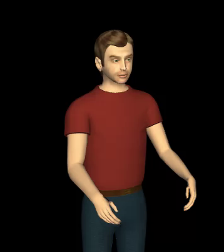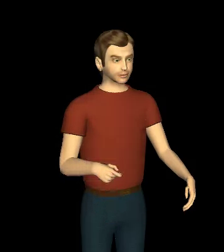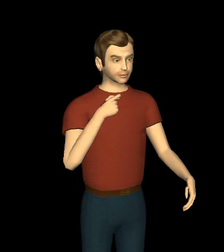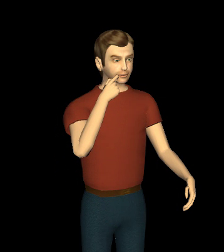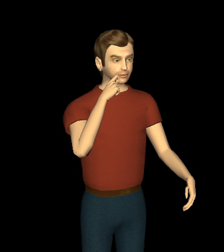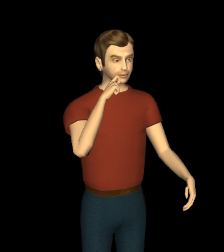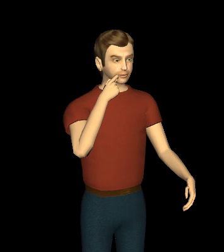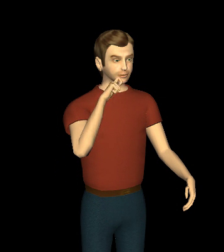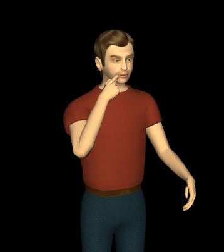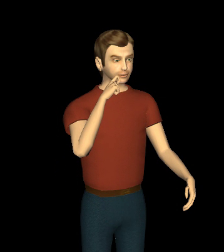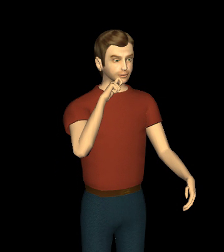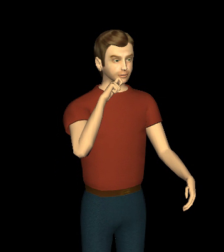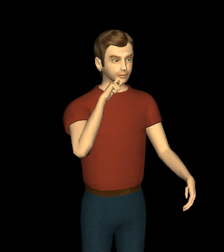طبيب أسنان